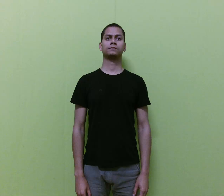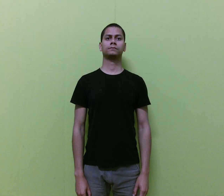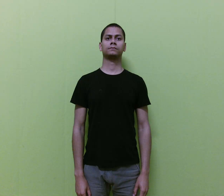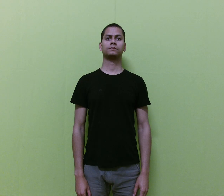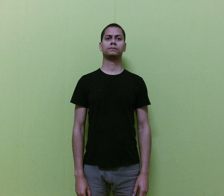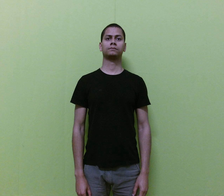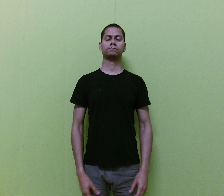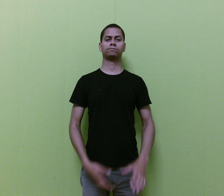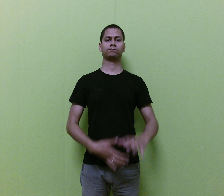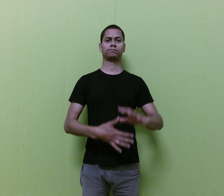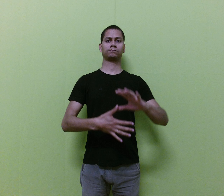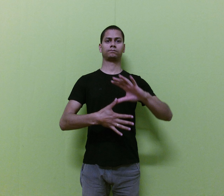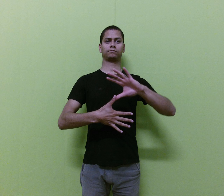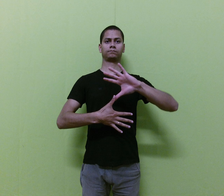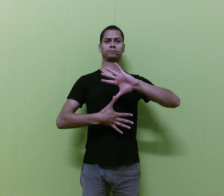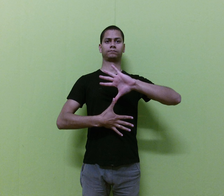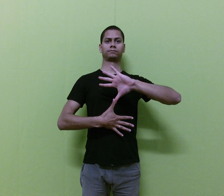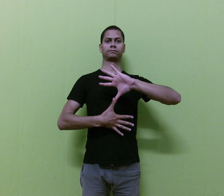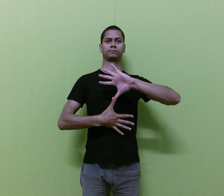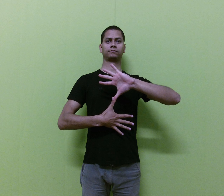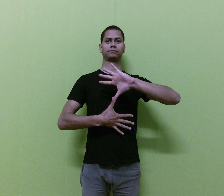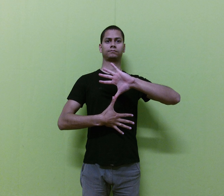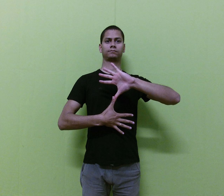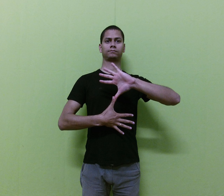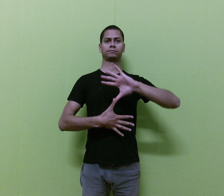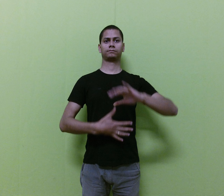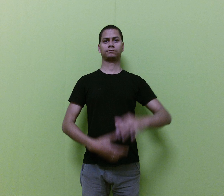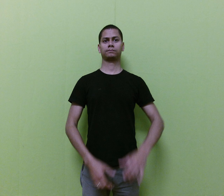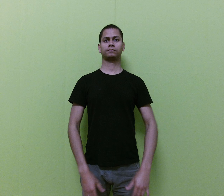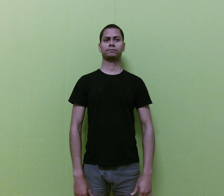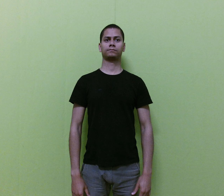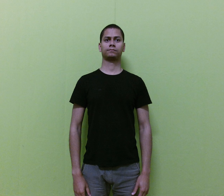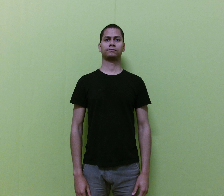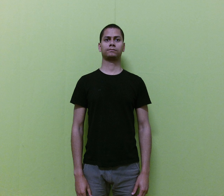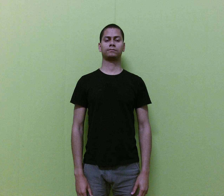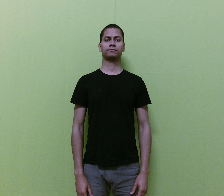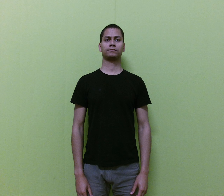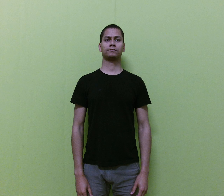América